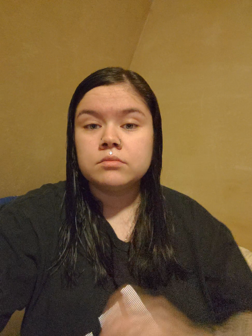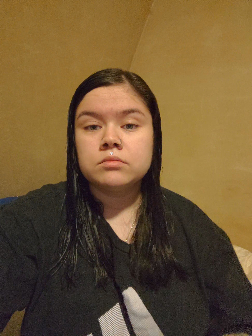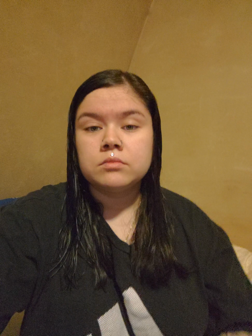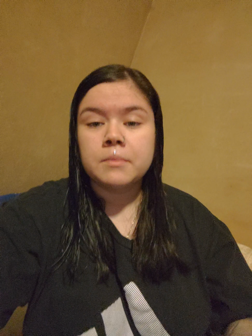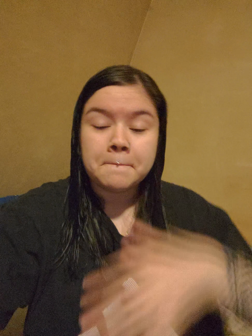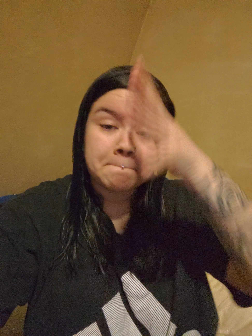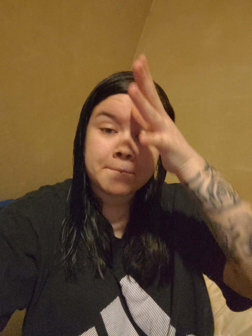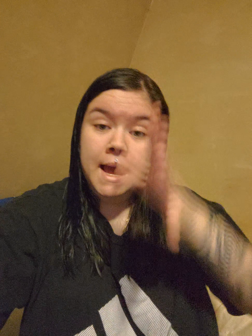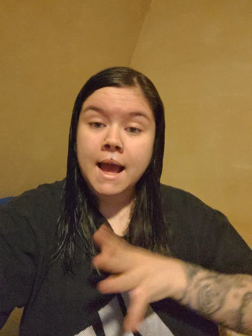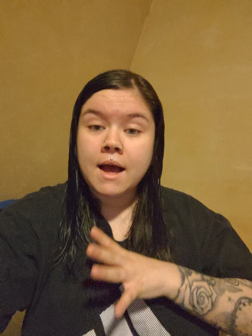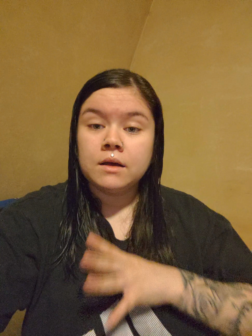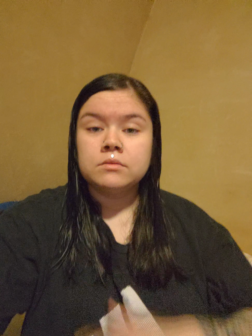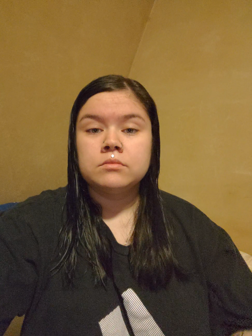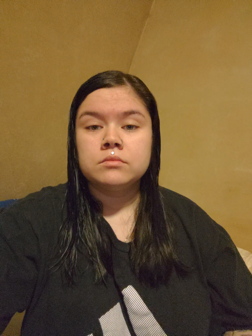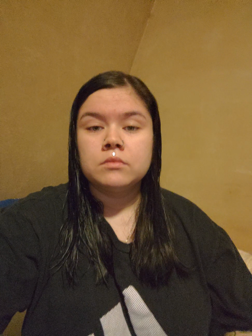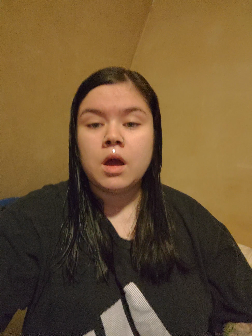man